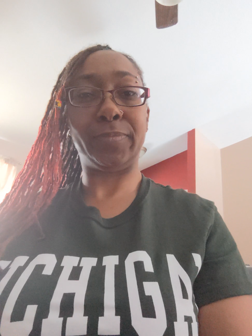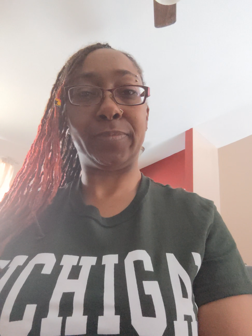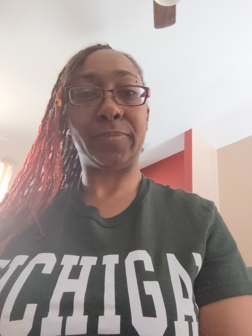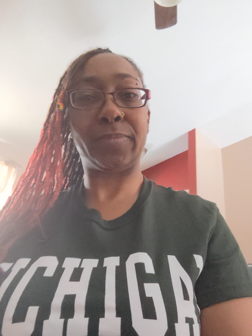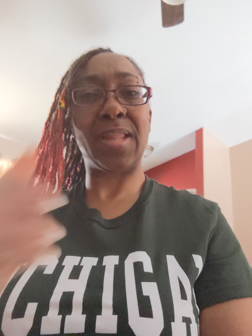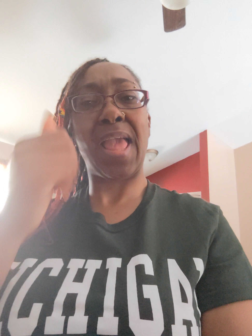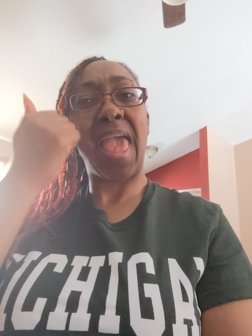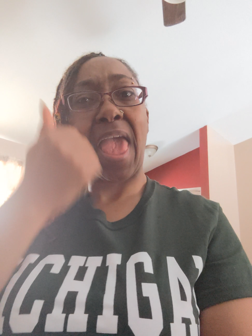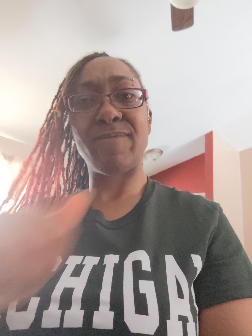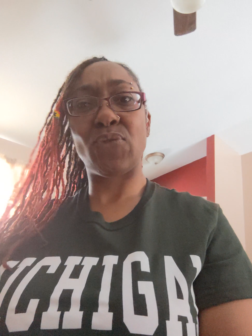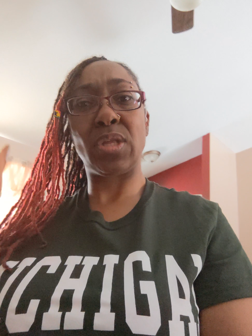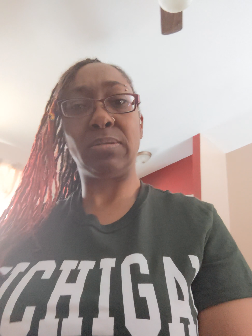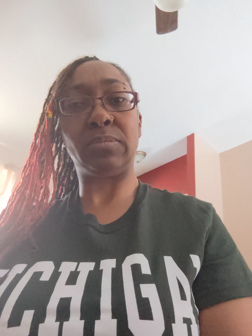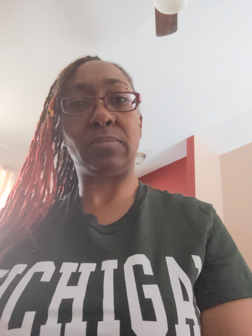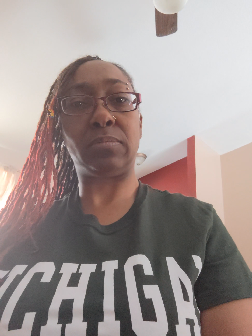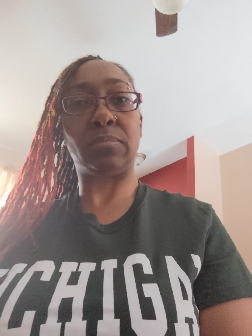every